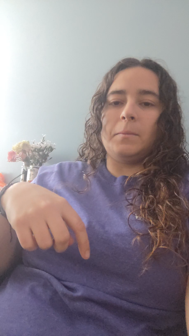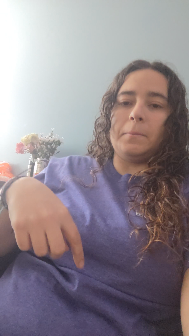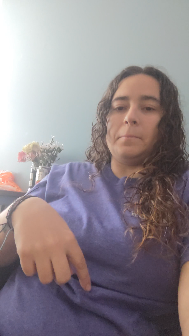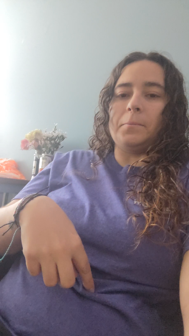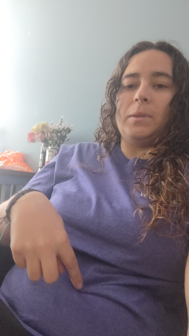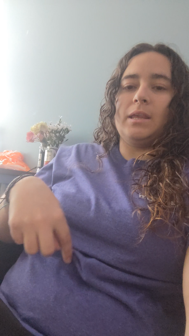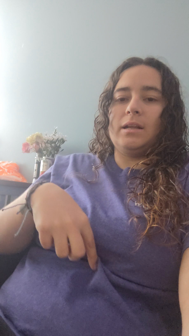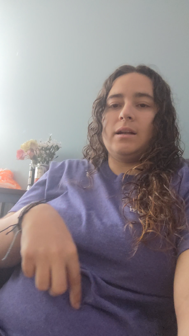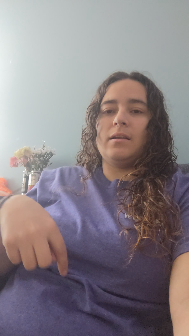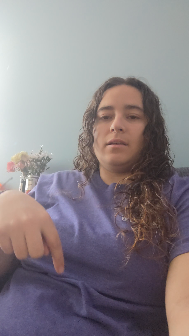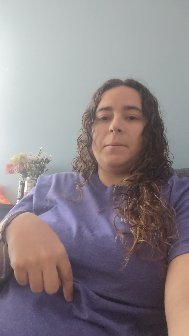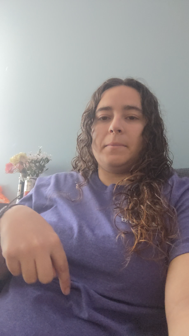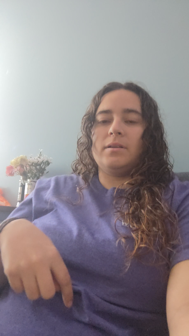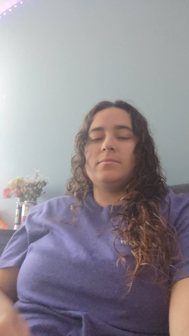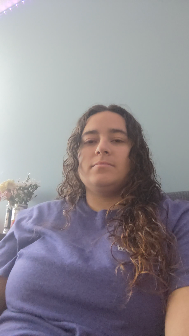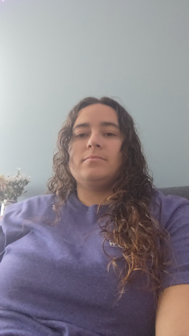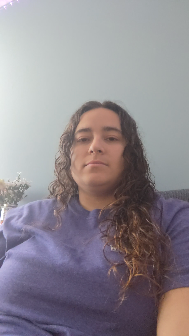belly button